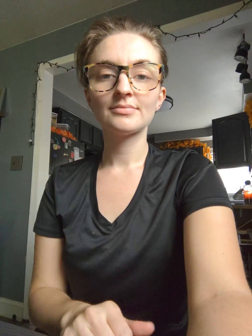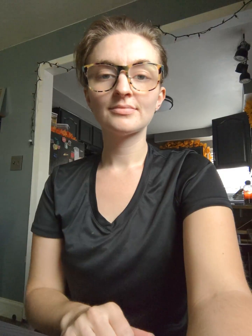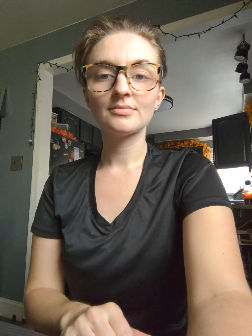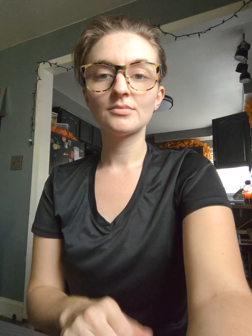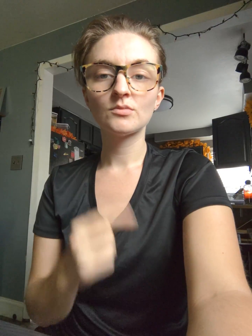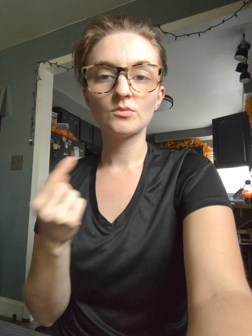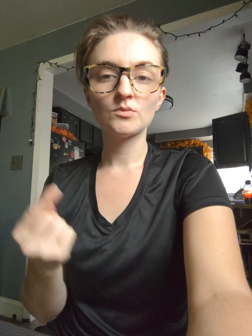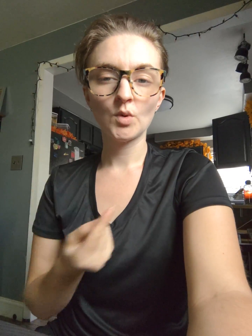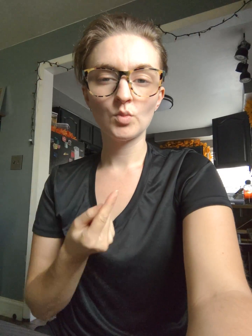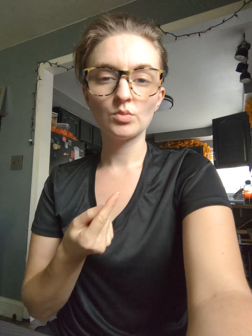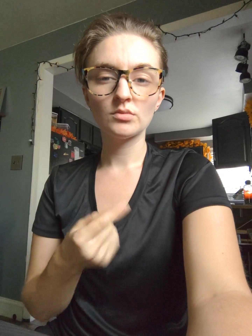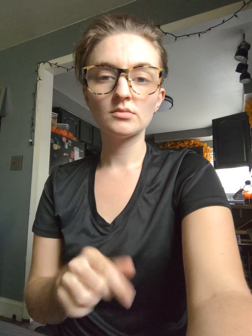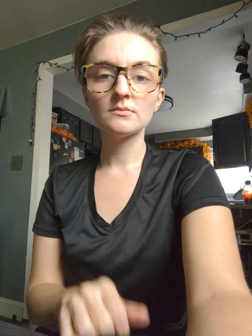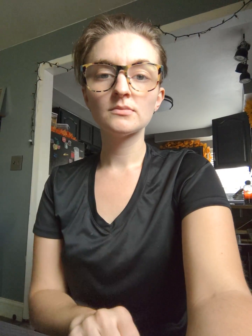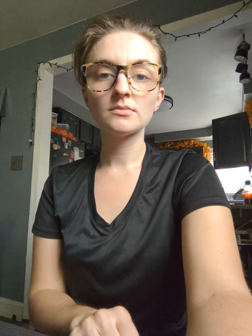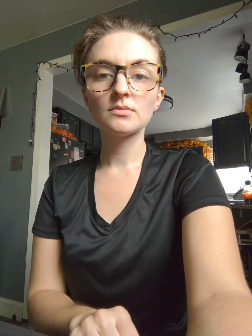hurt